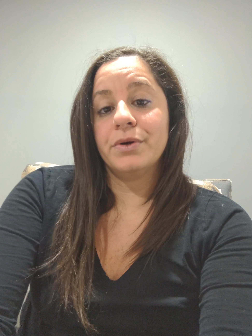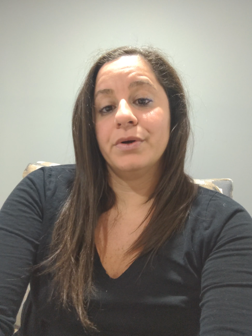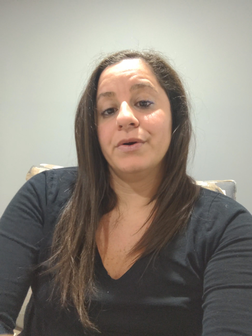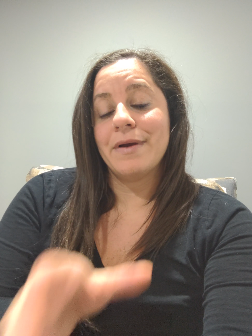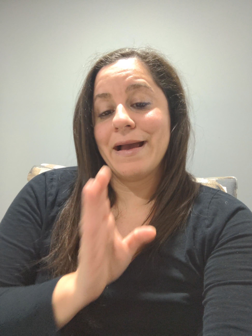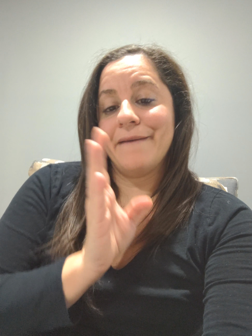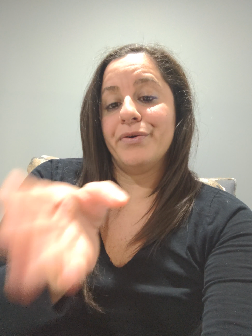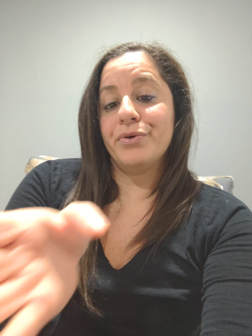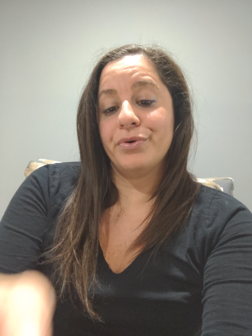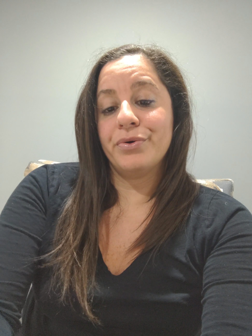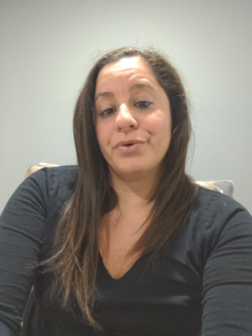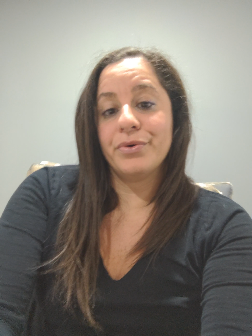after